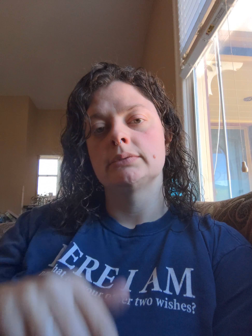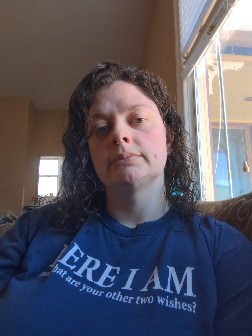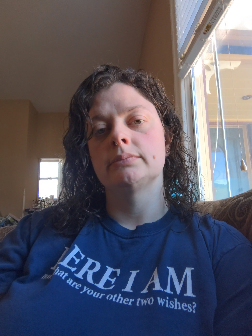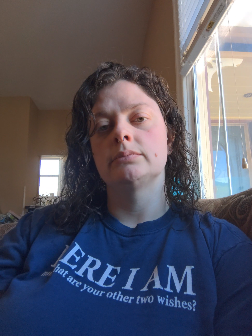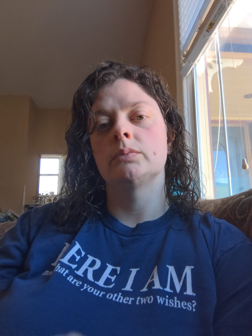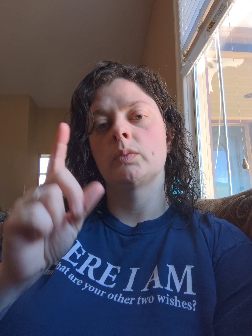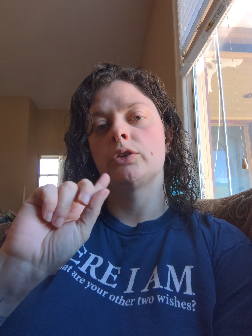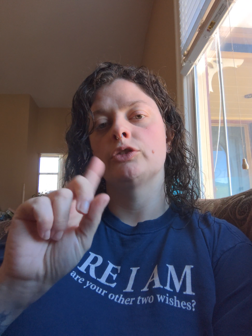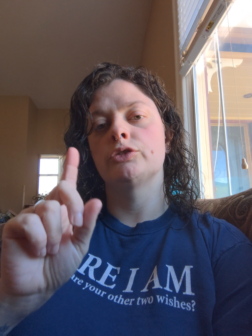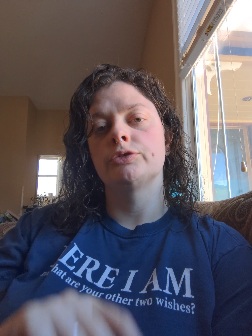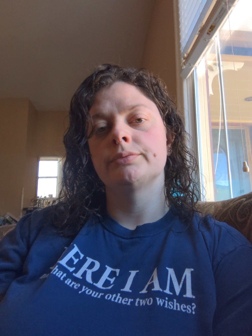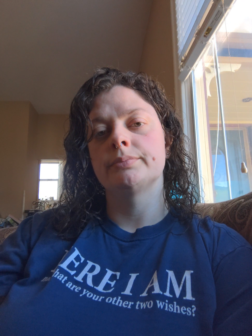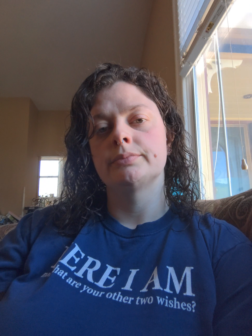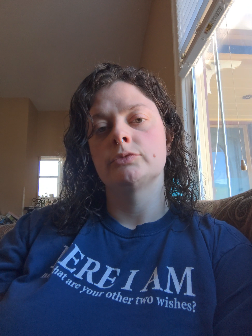where